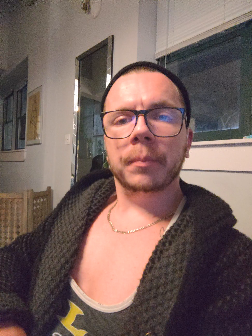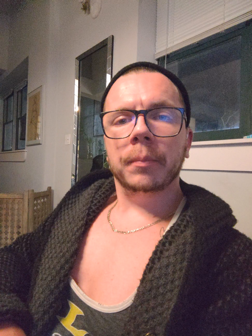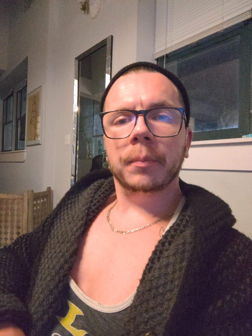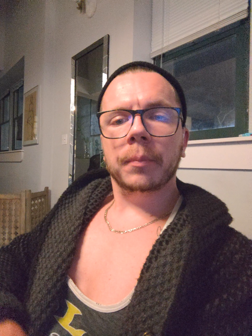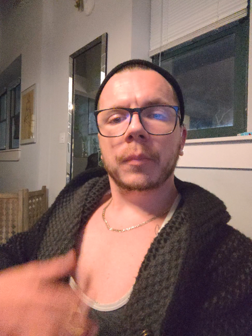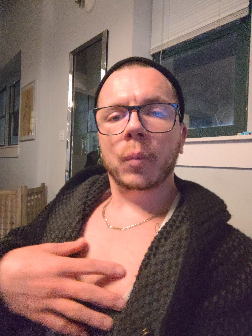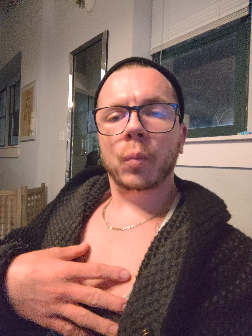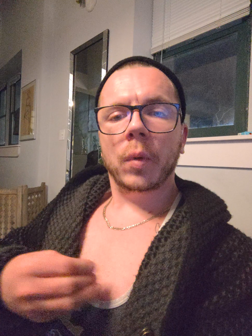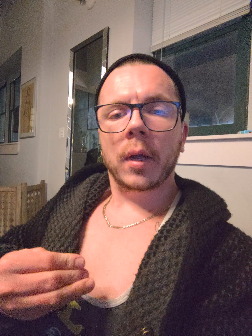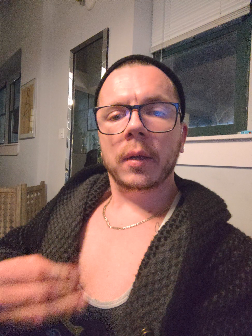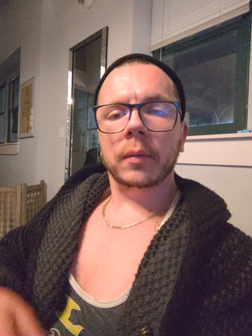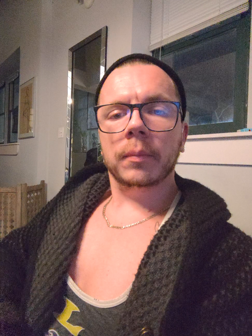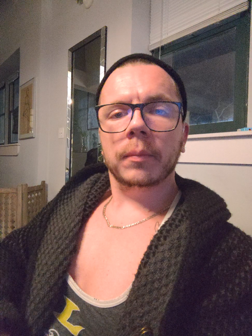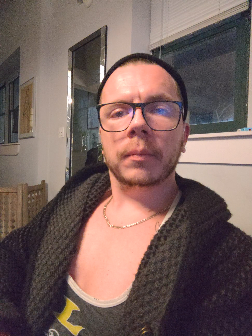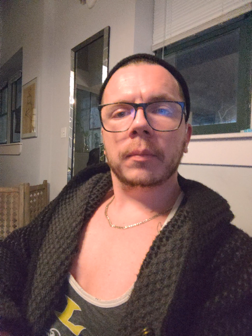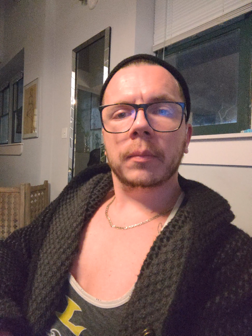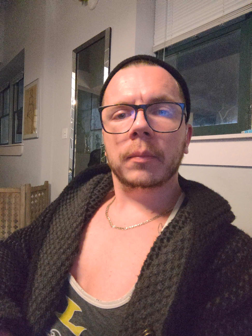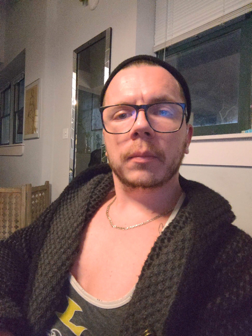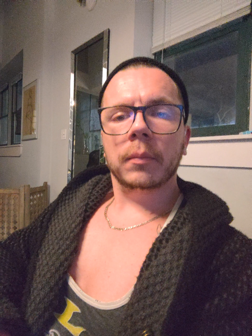white